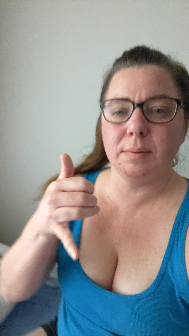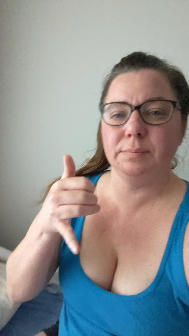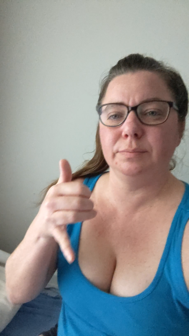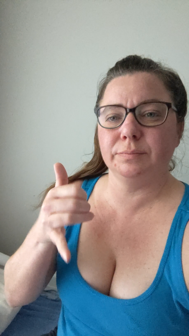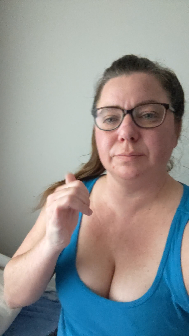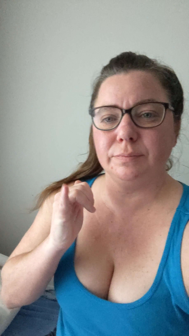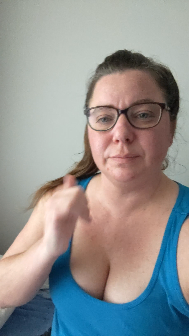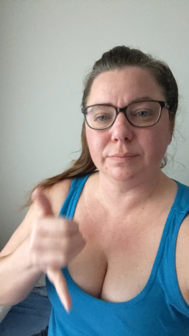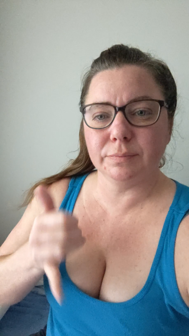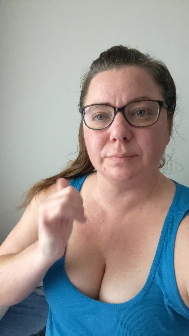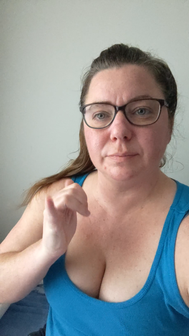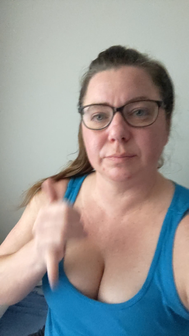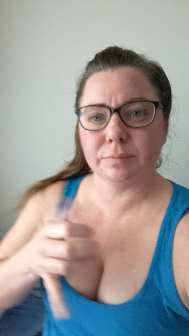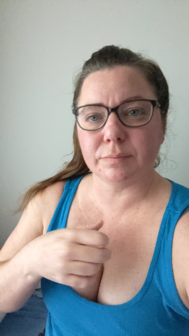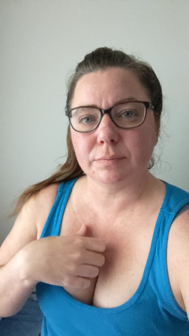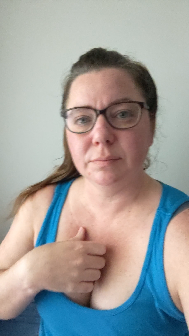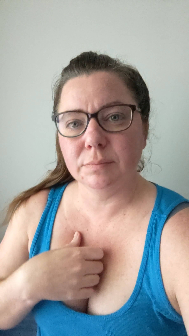rocking chair